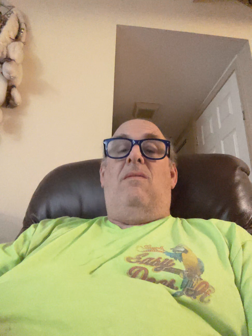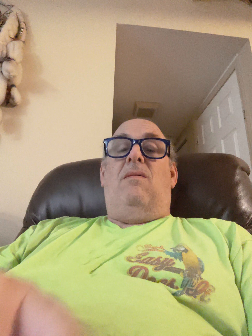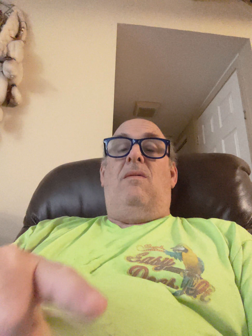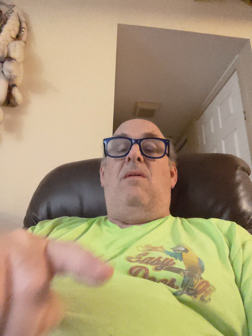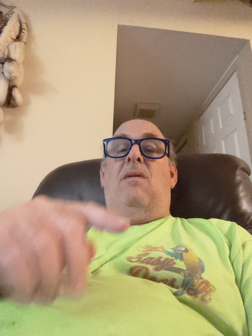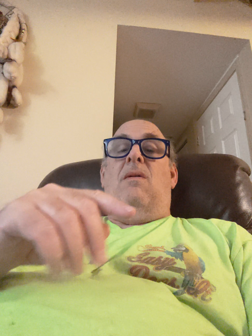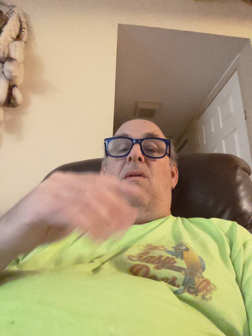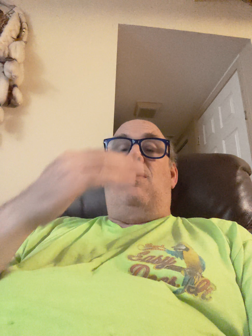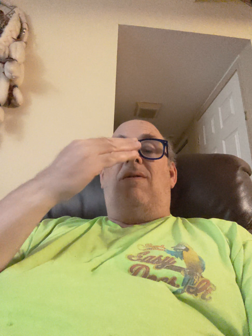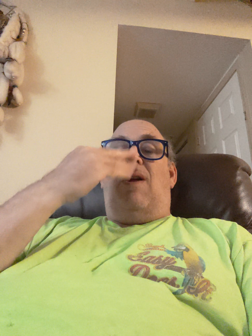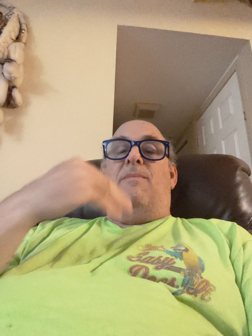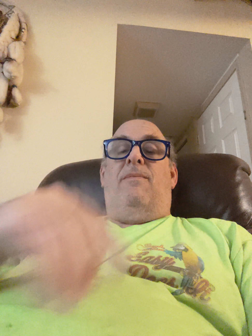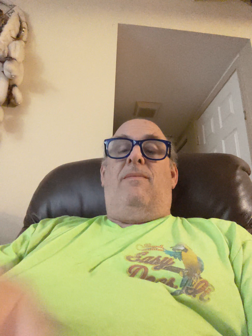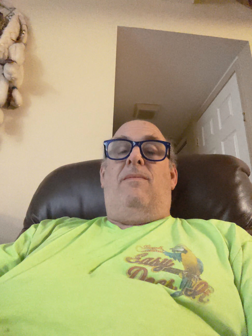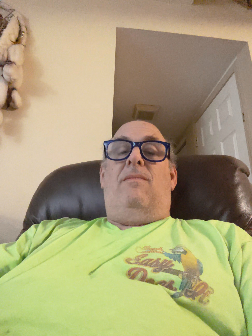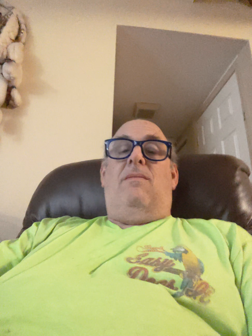sleep